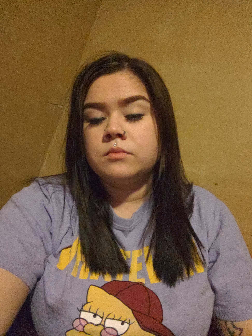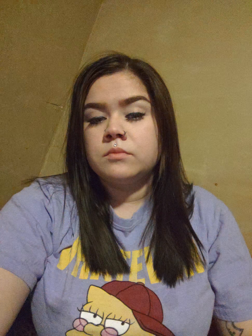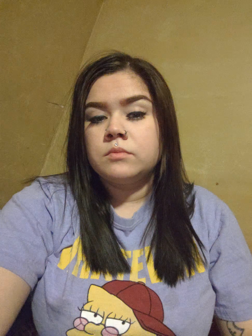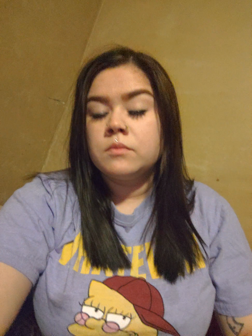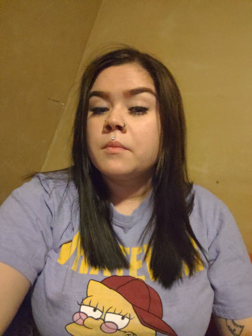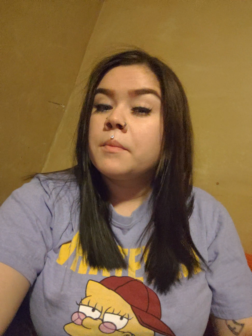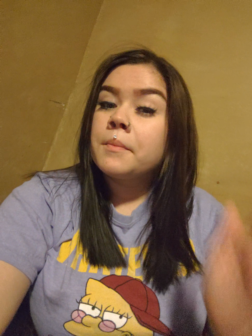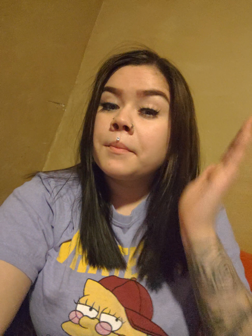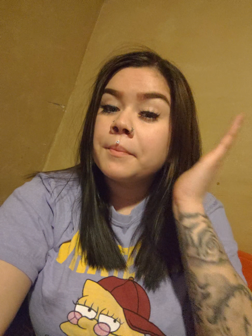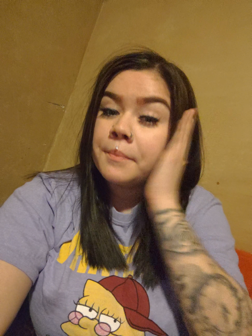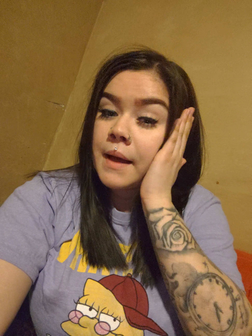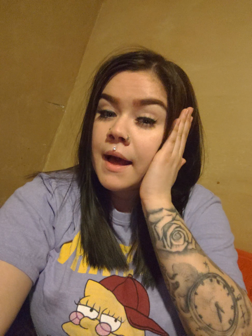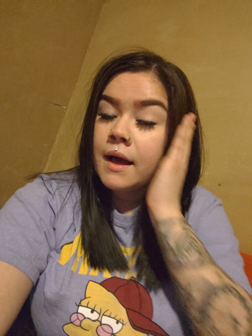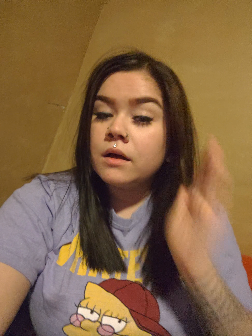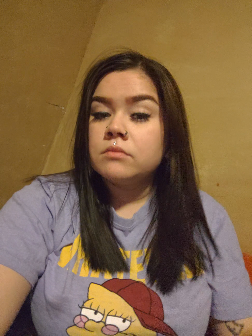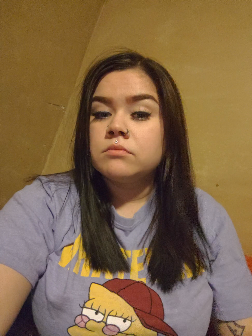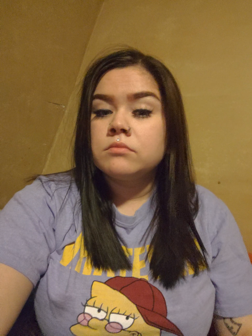bed